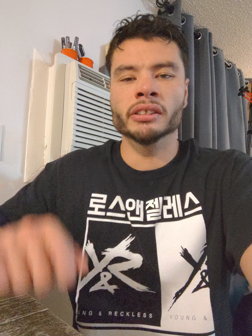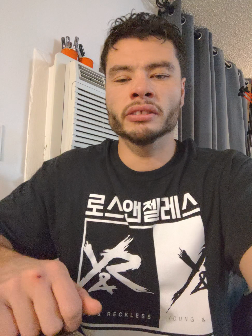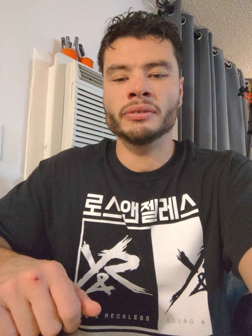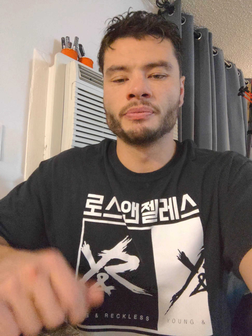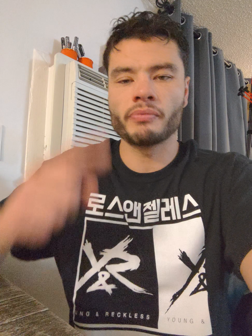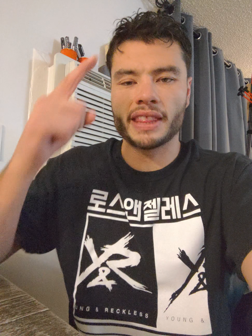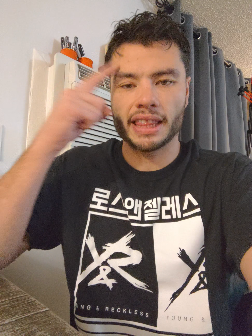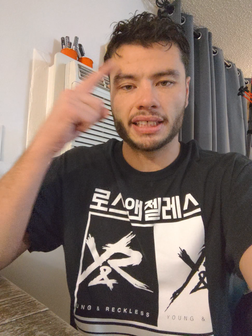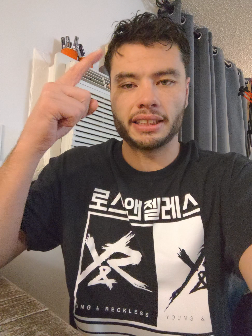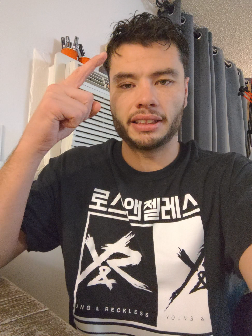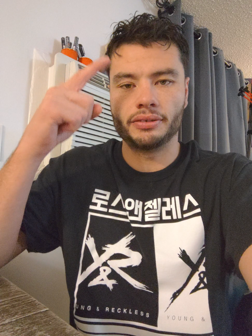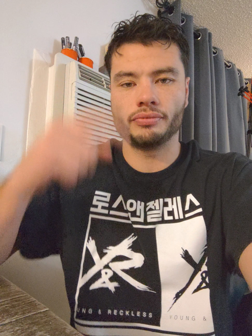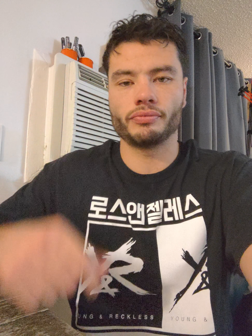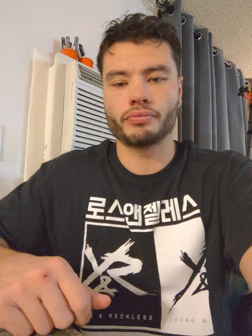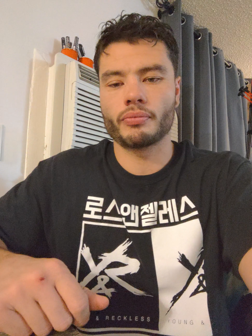think